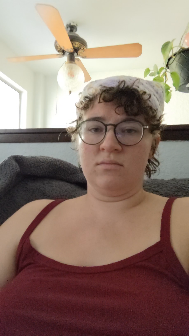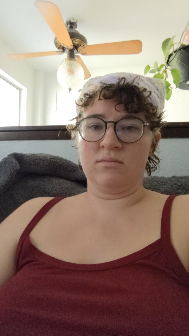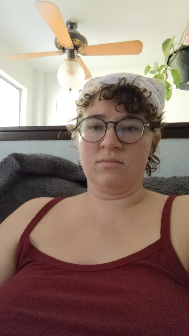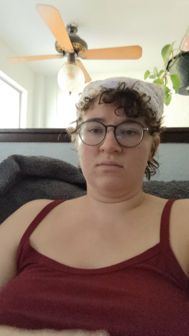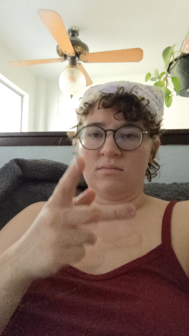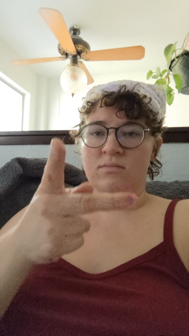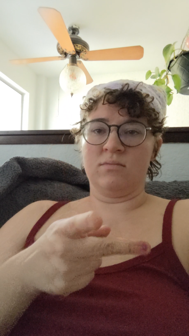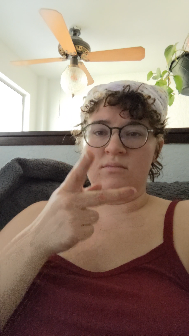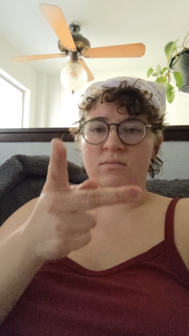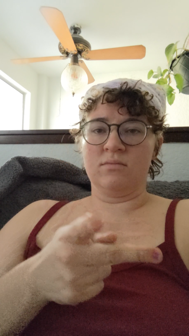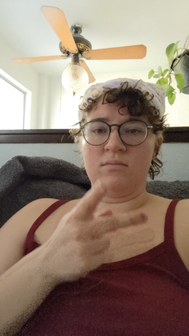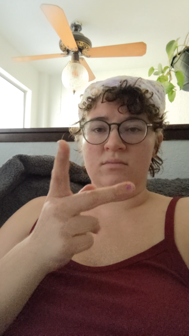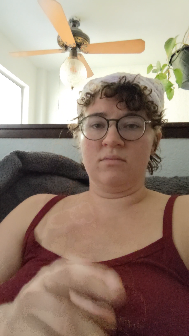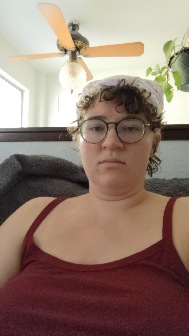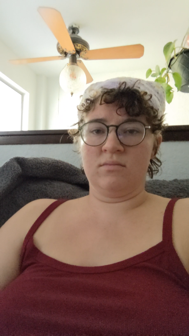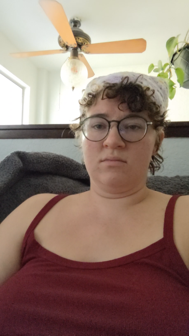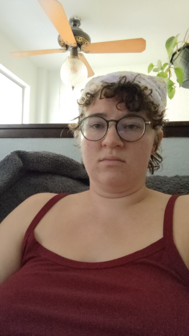careful